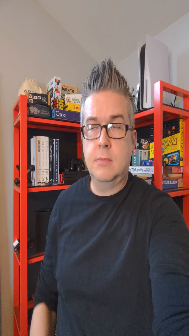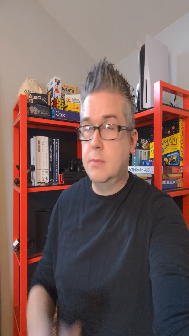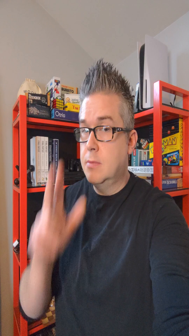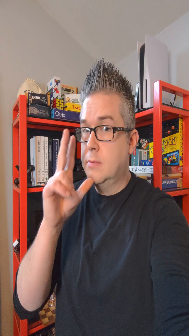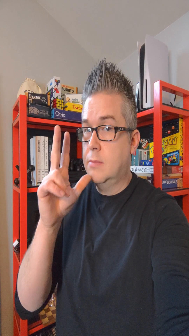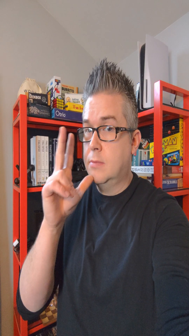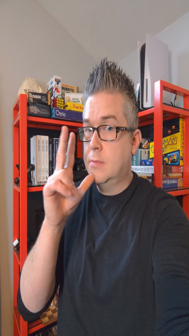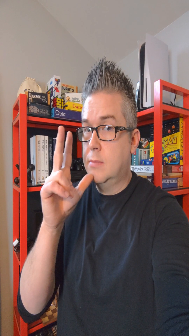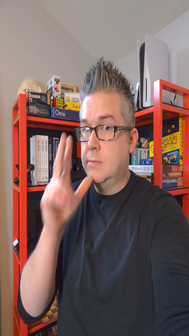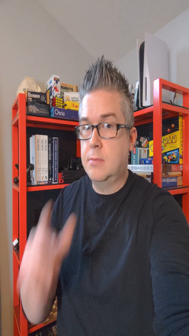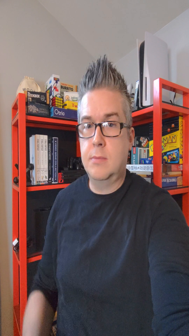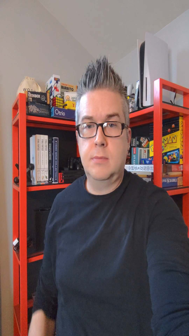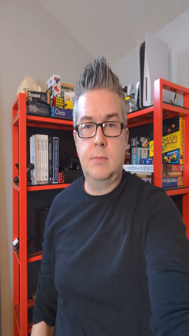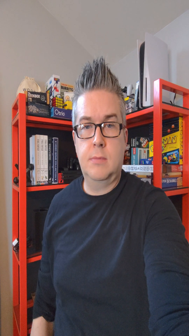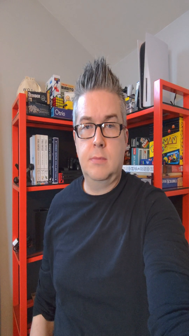hen